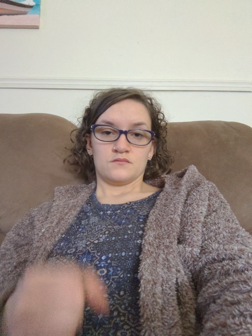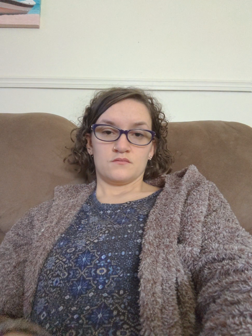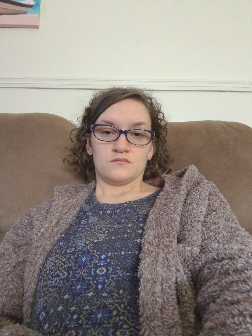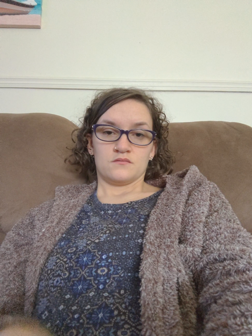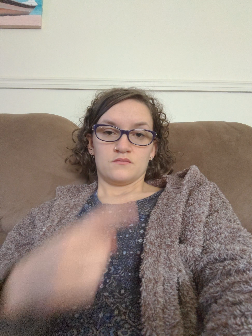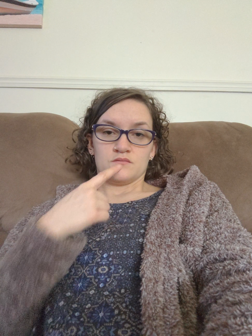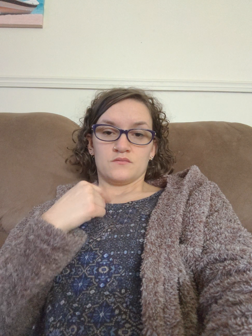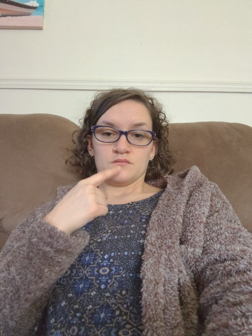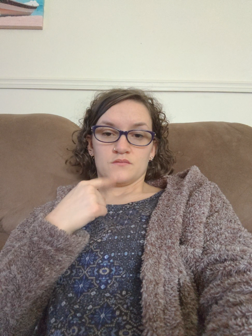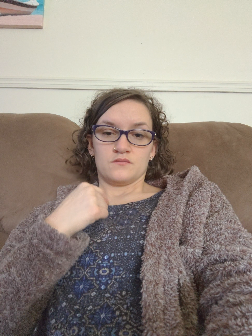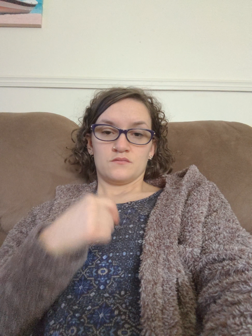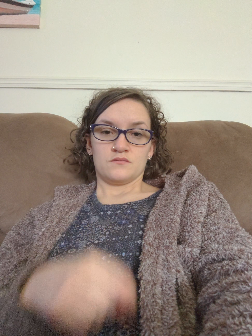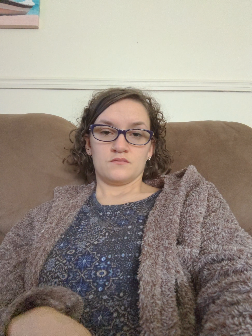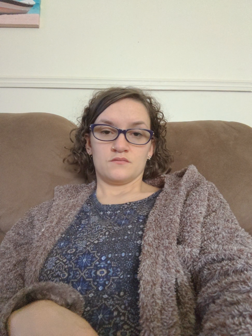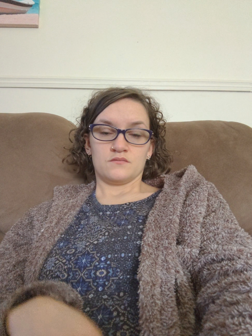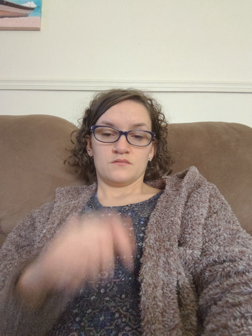red